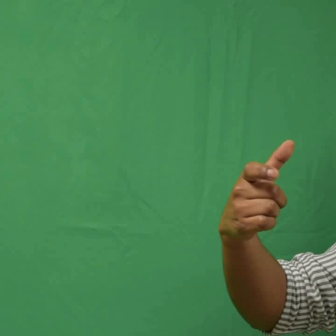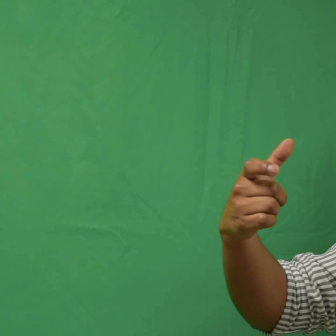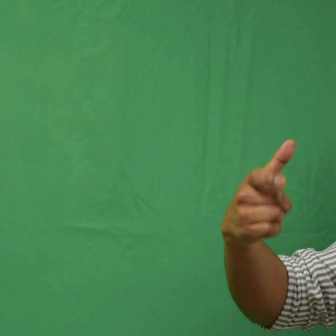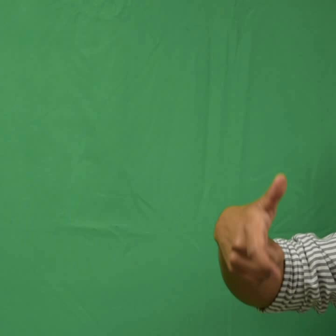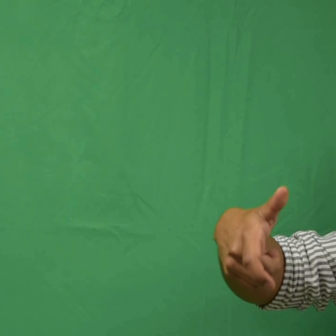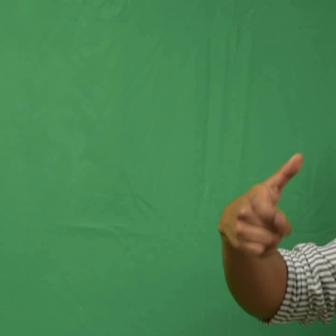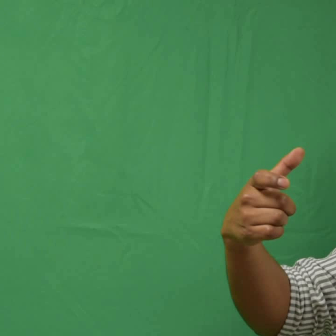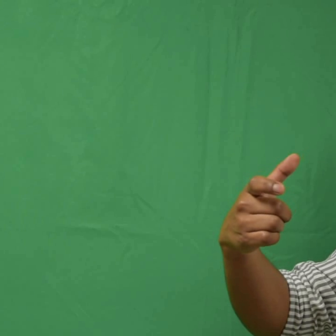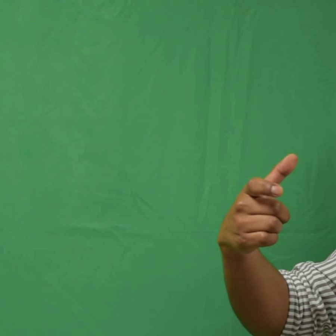Q